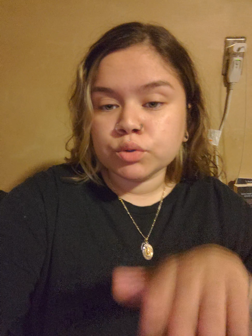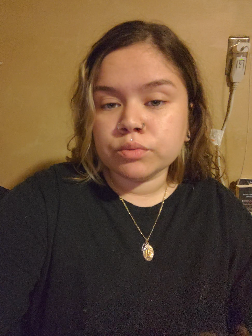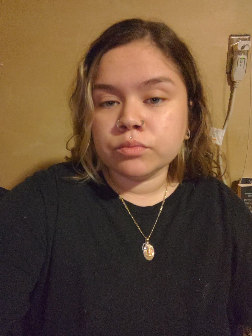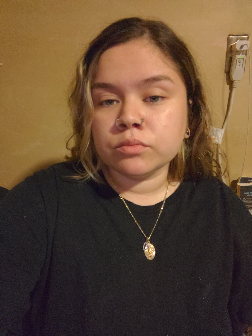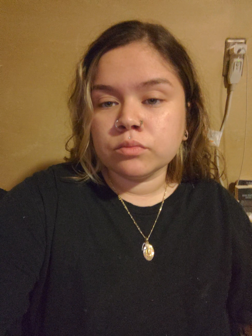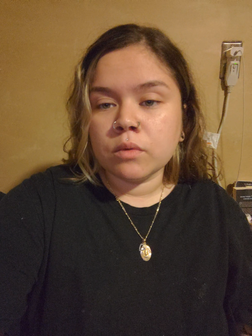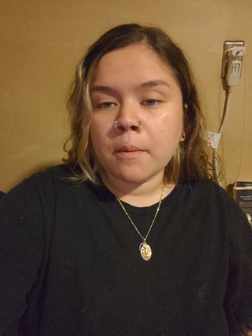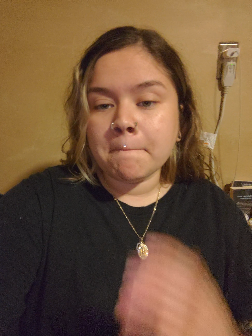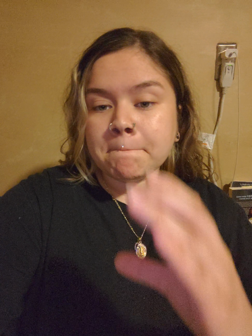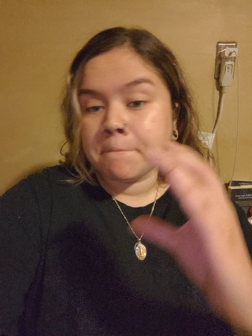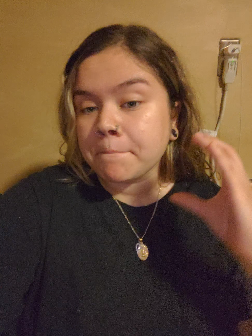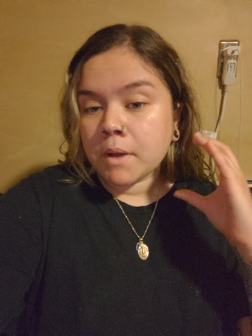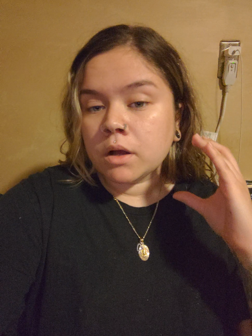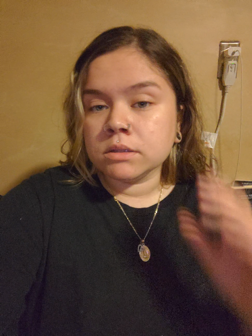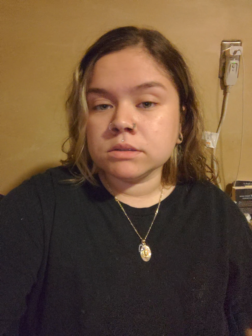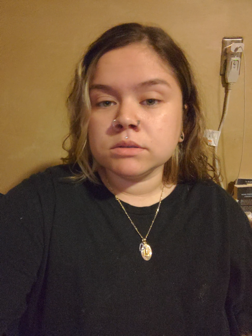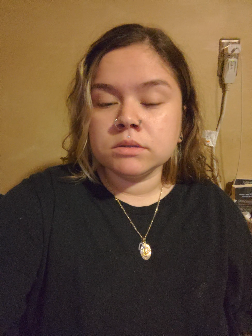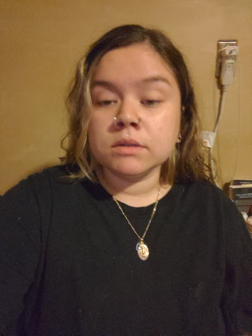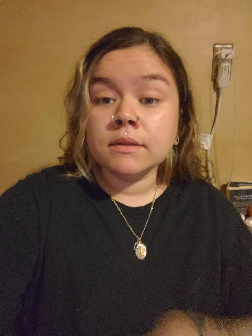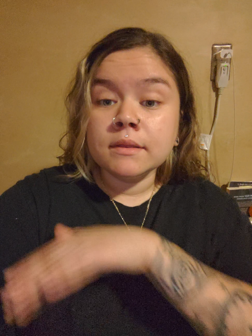bus